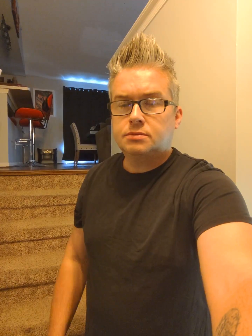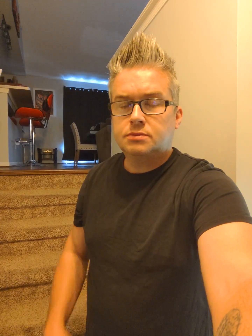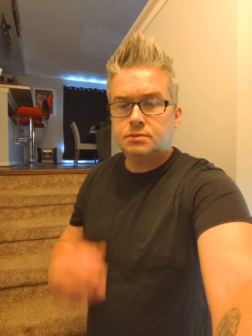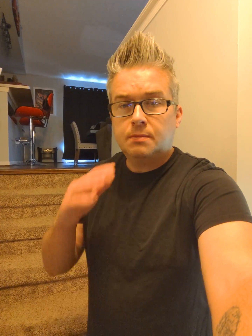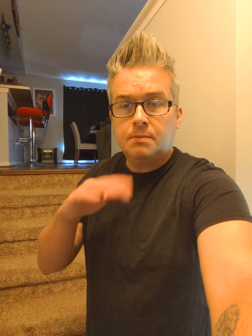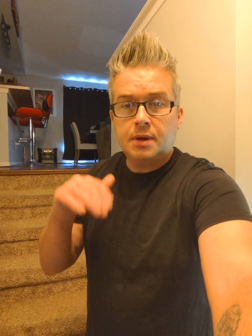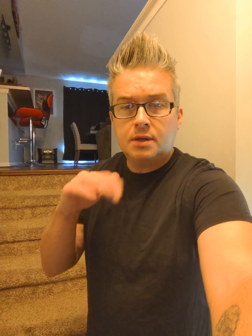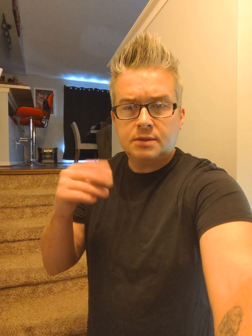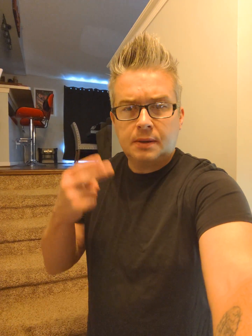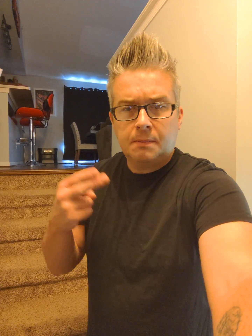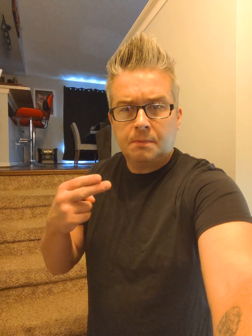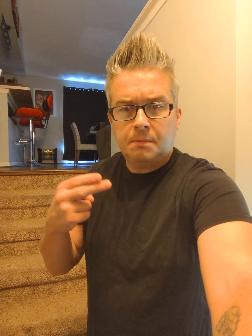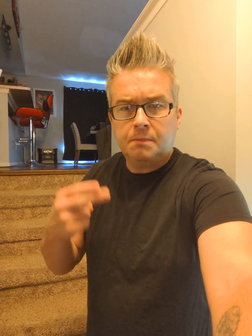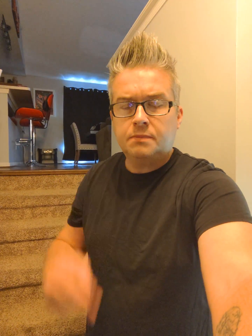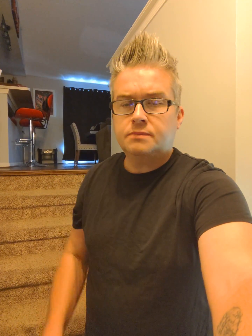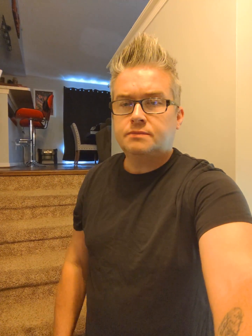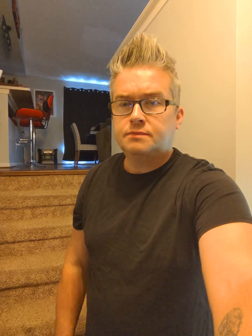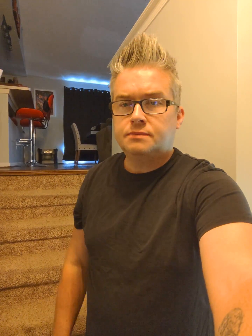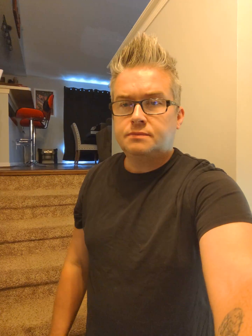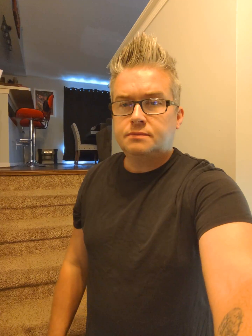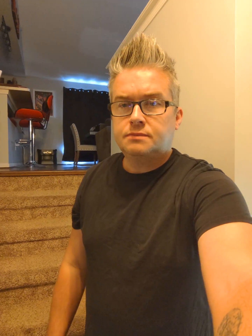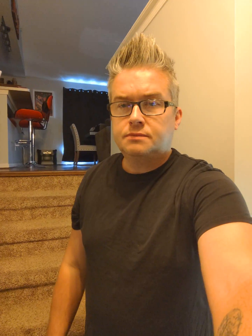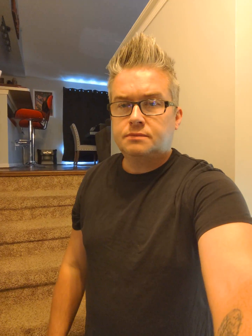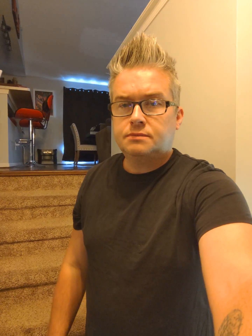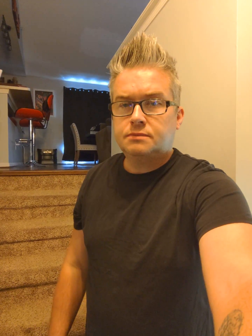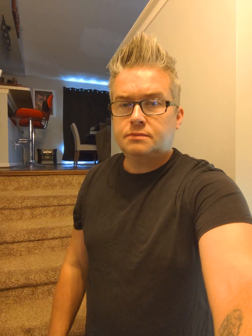pet's name